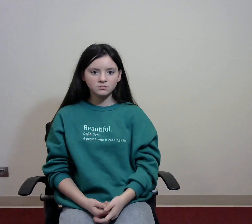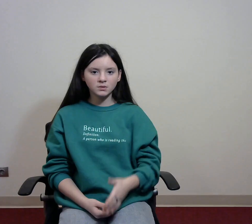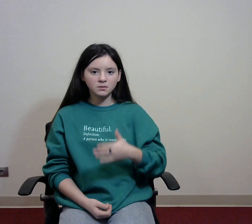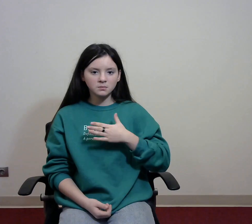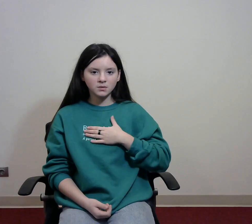mən